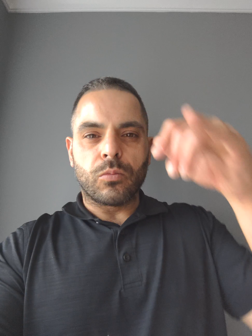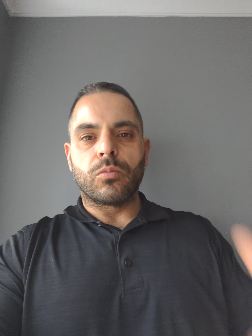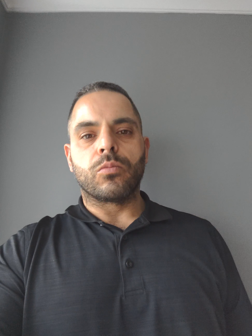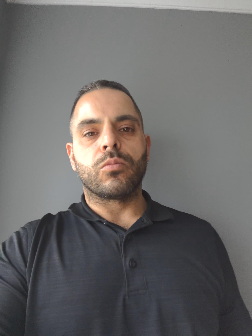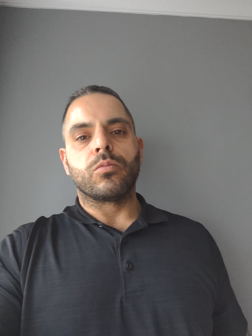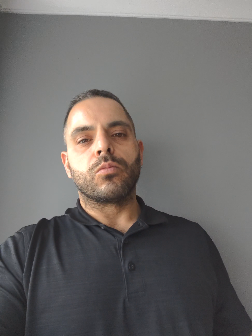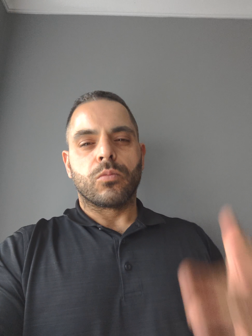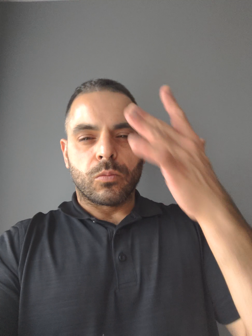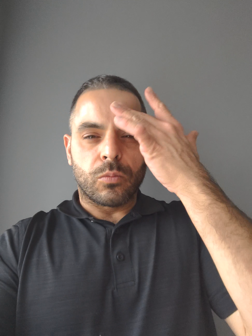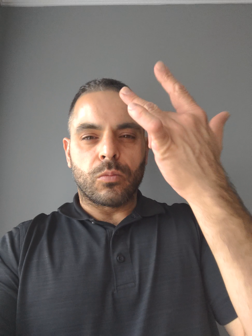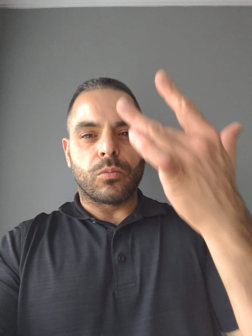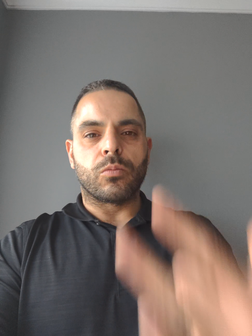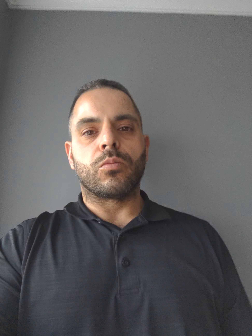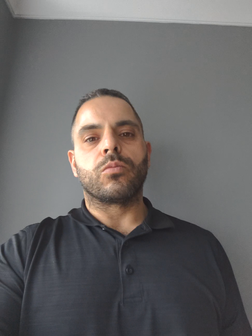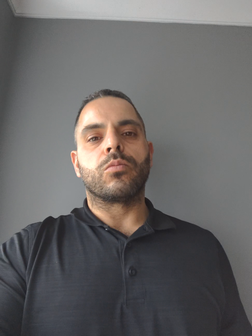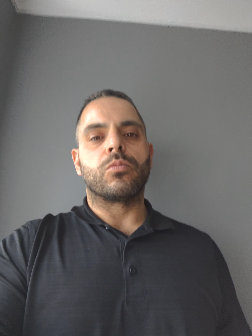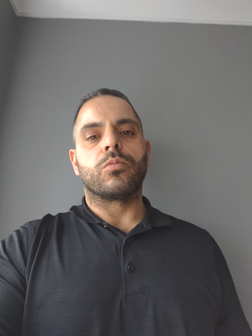why